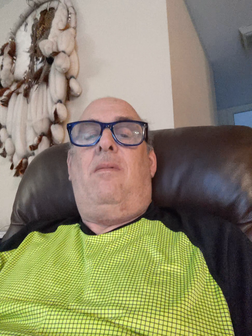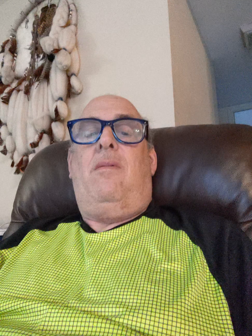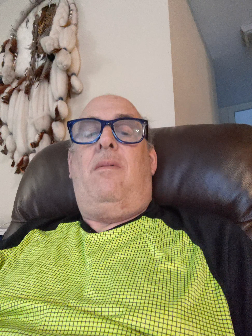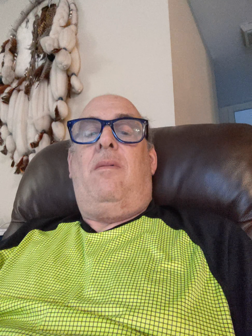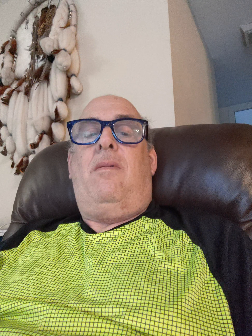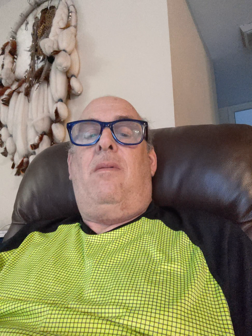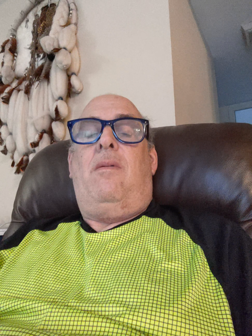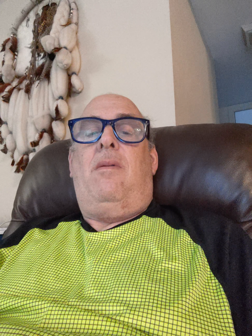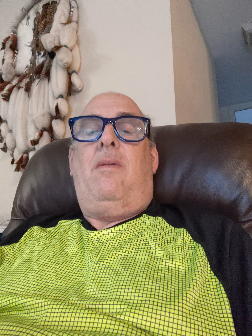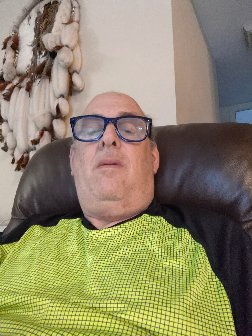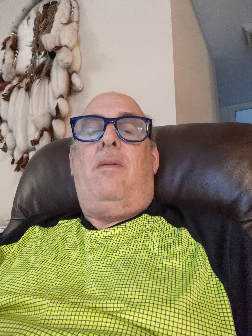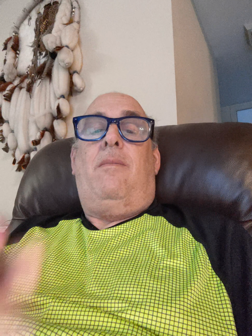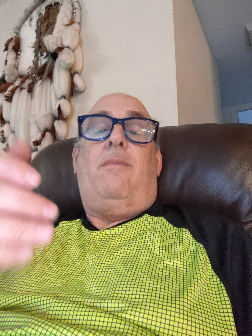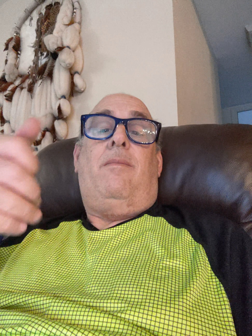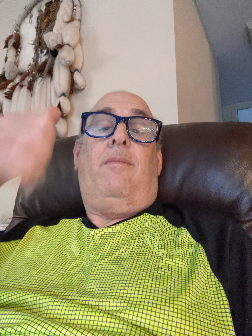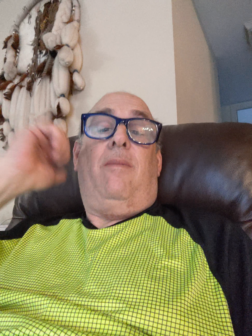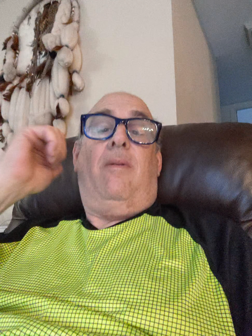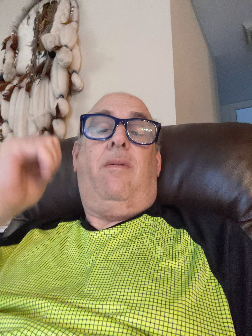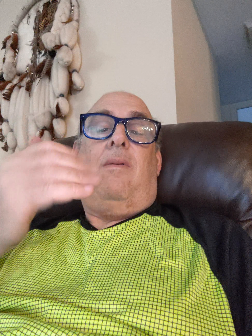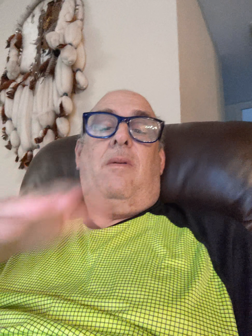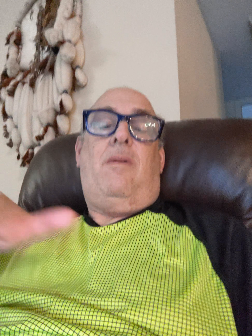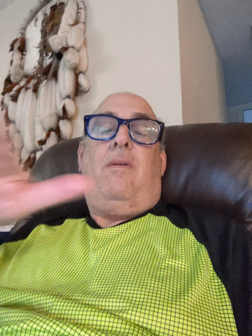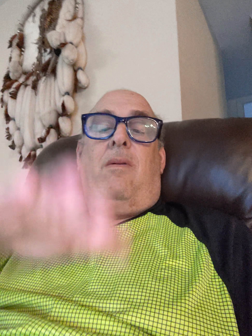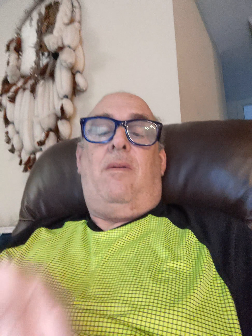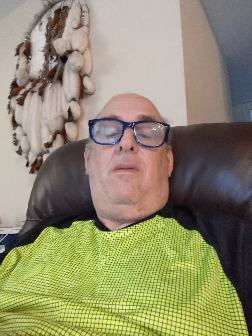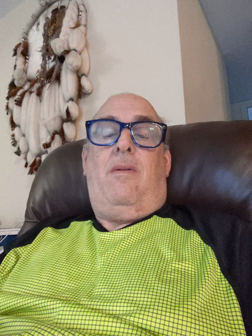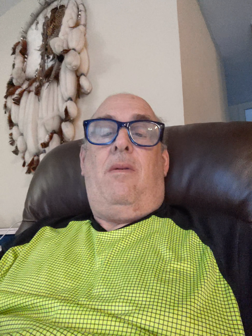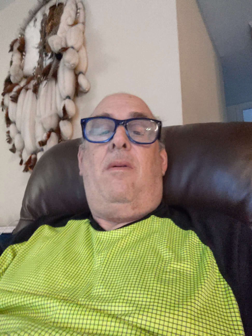backyard